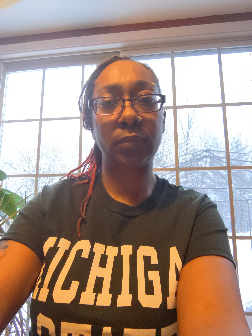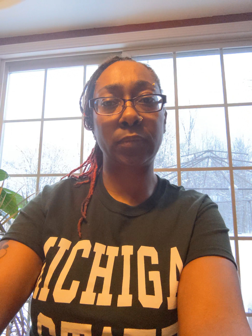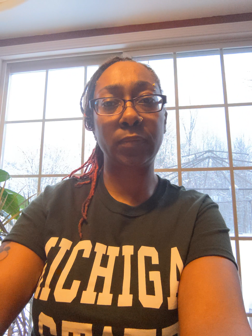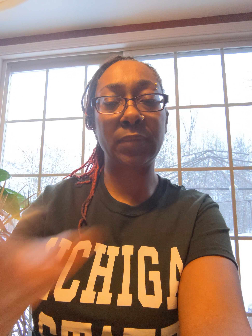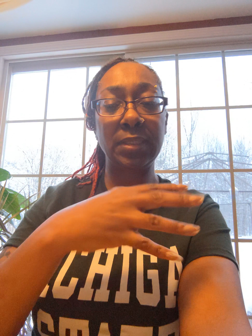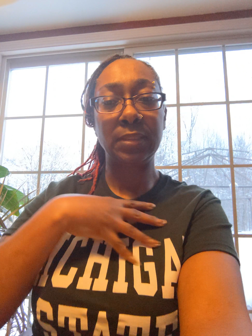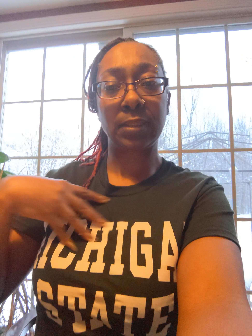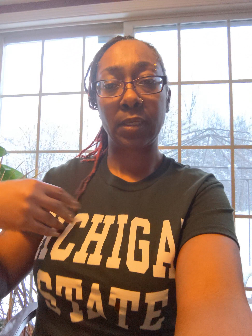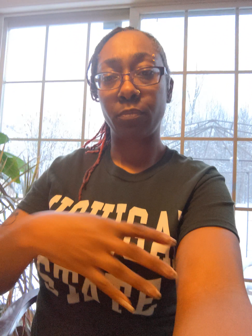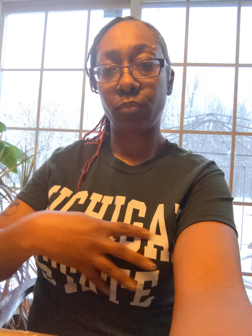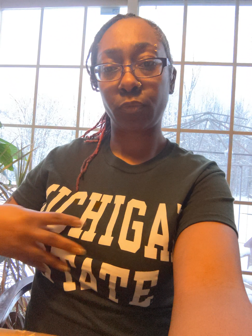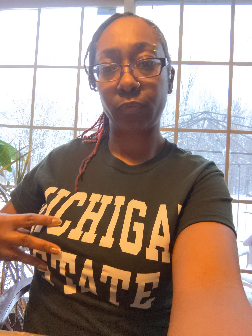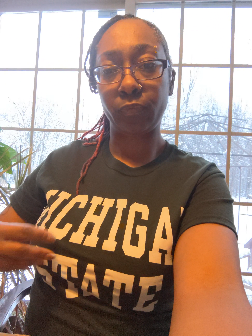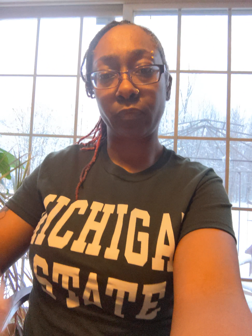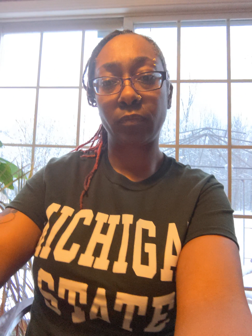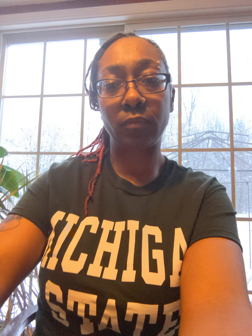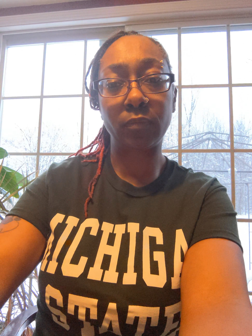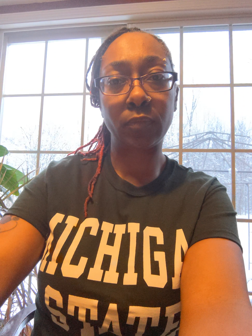zebra